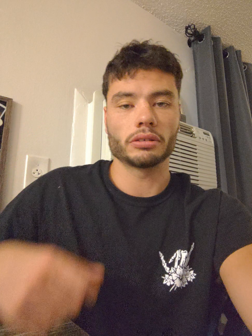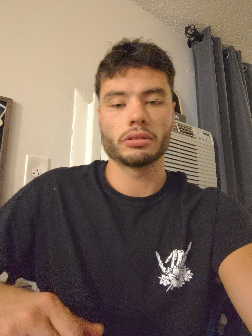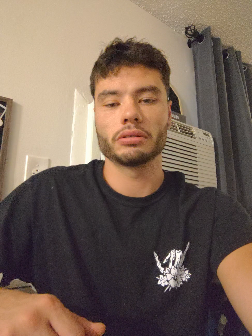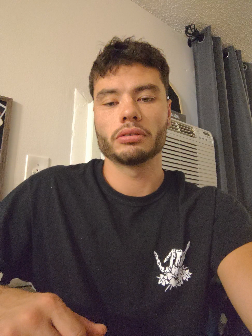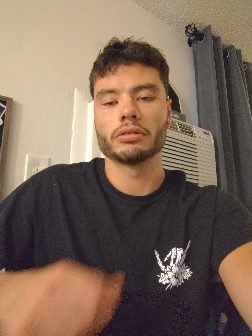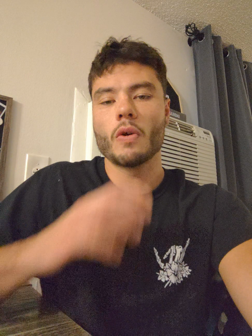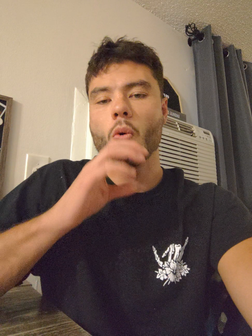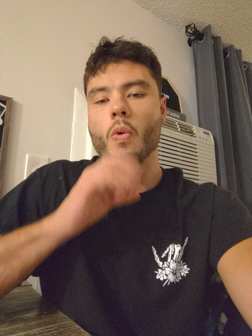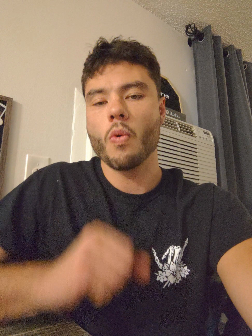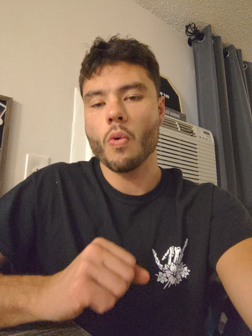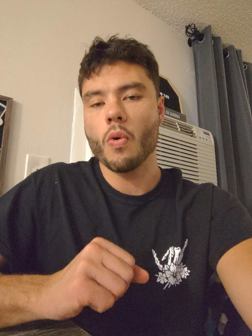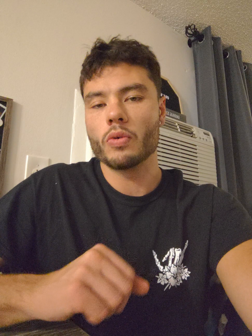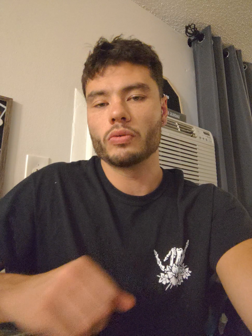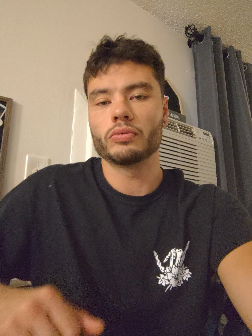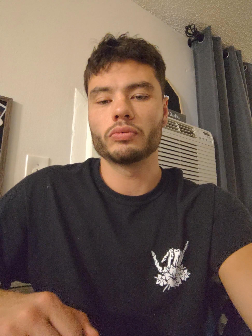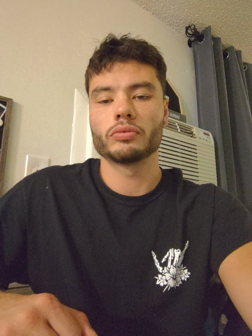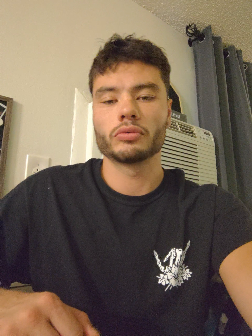old